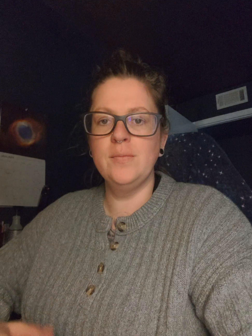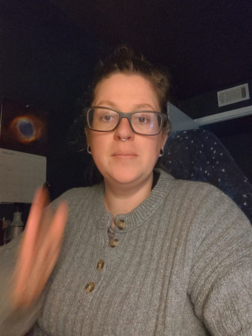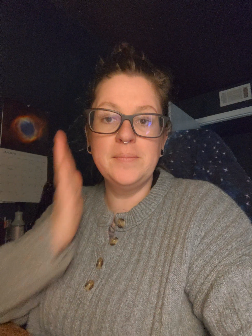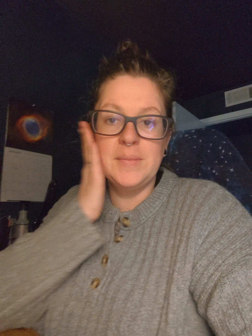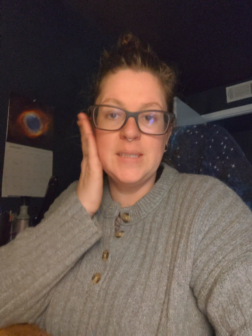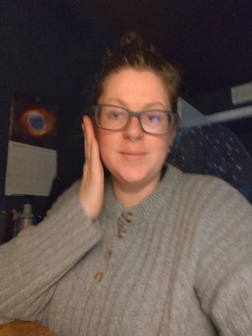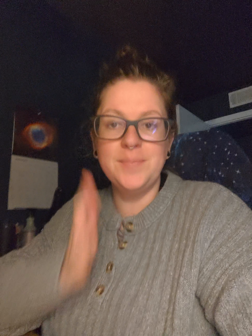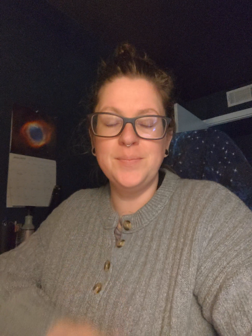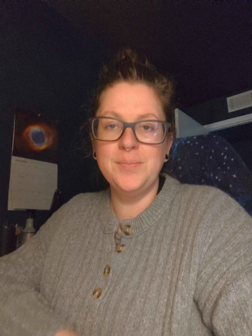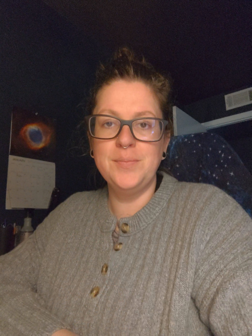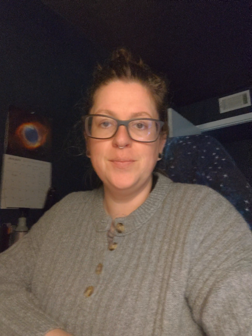bed